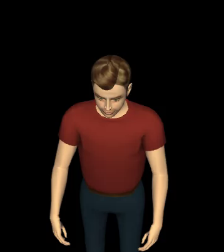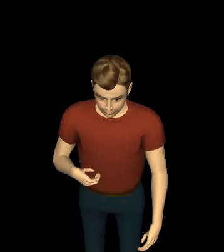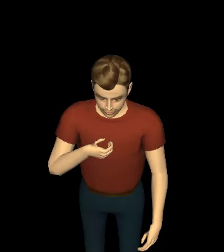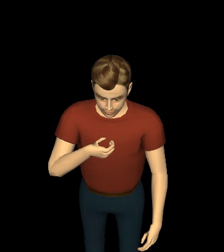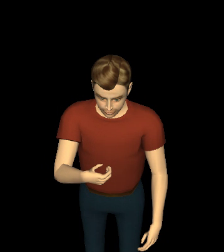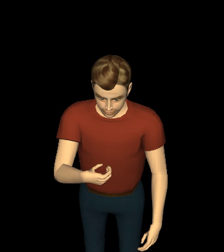غني